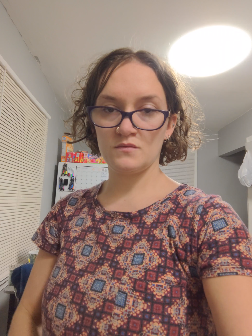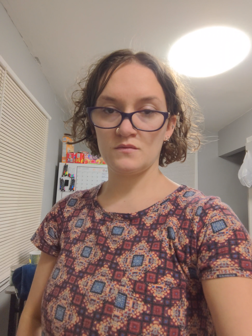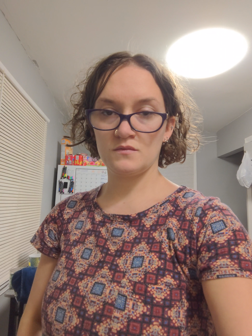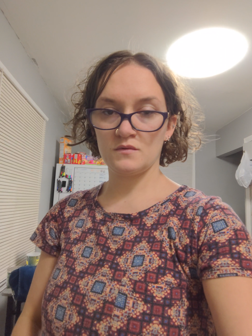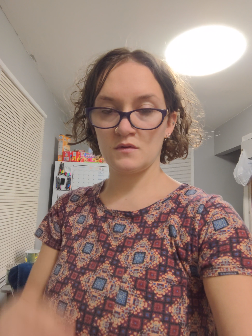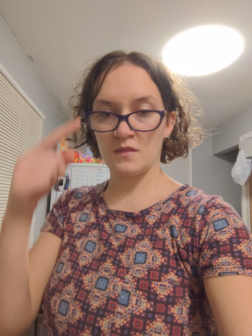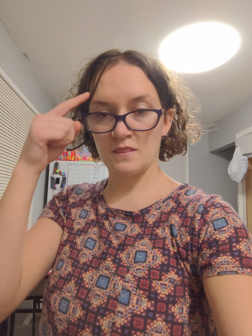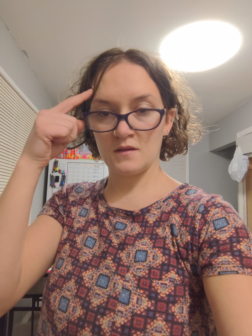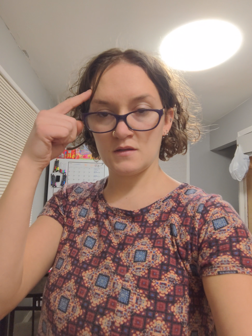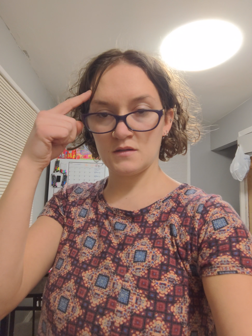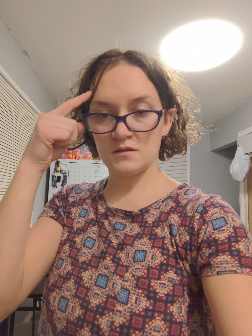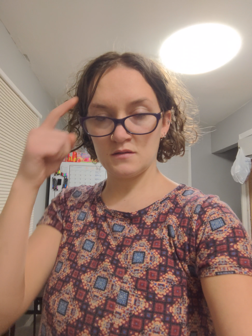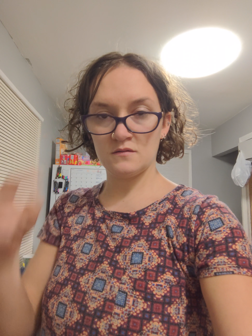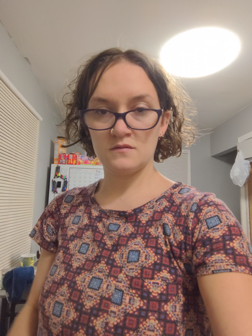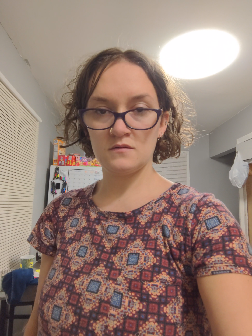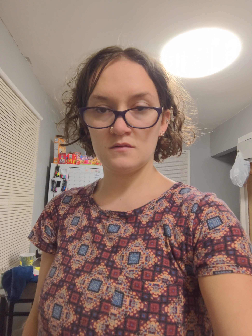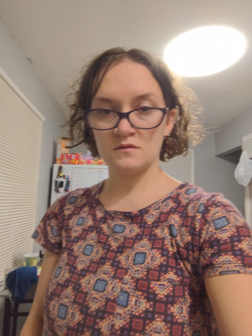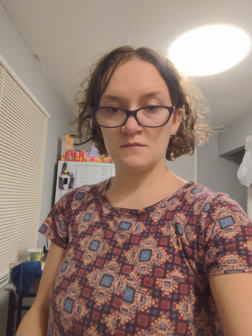think